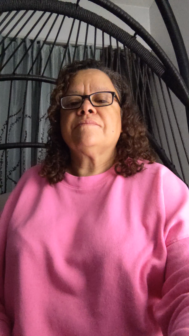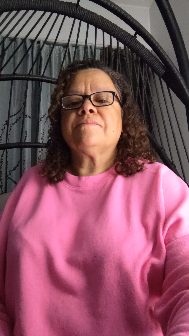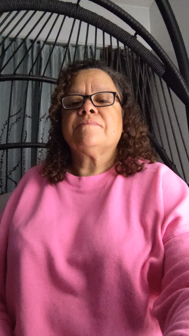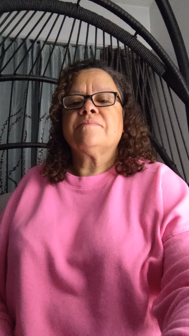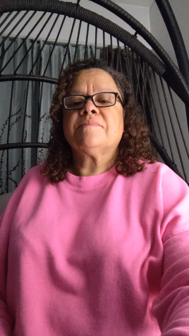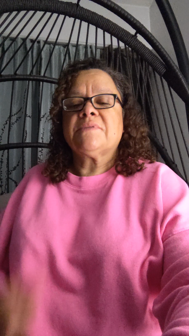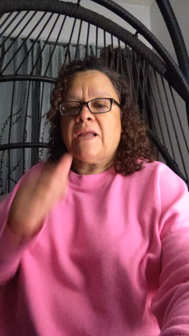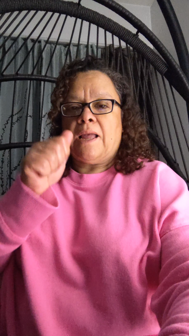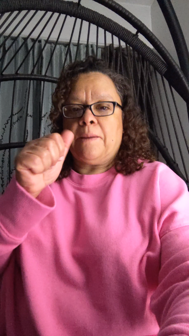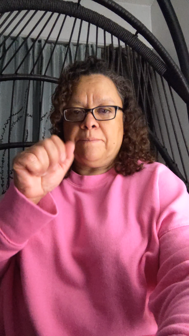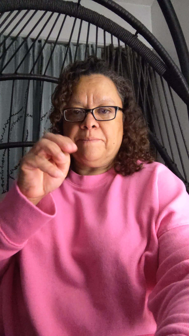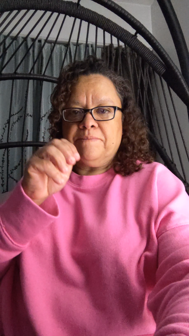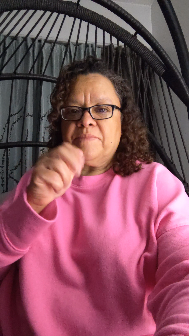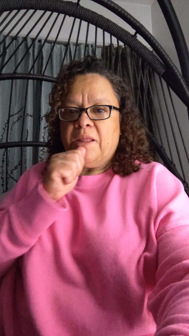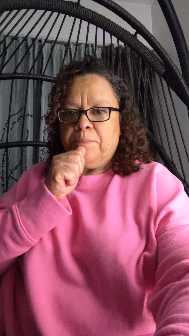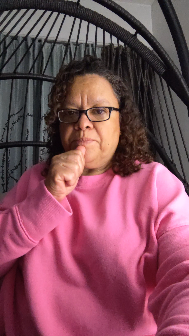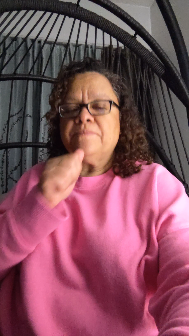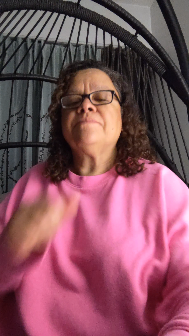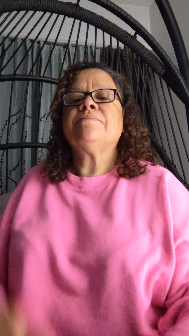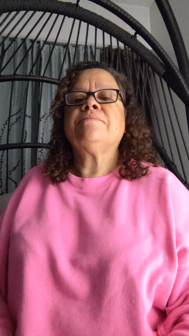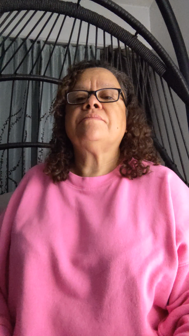am